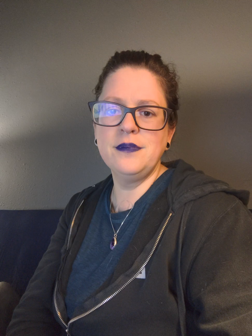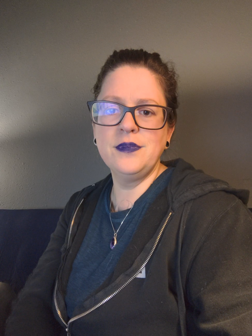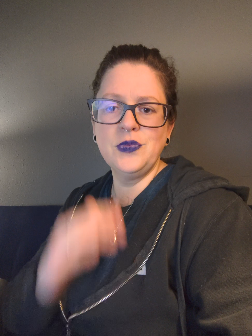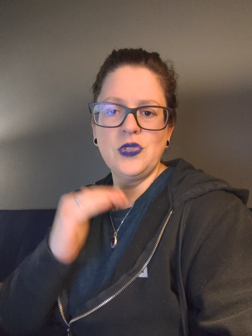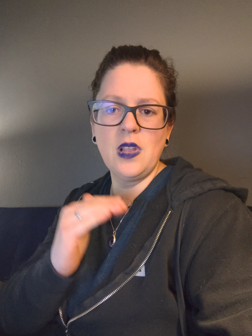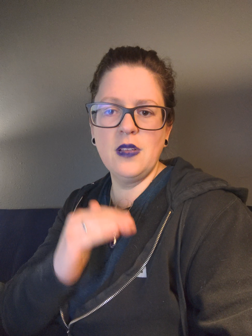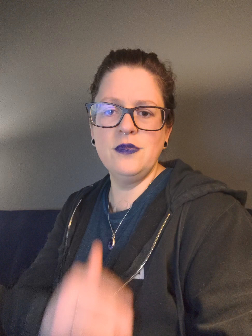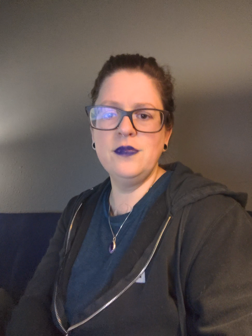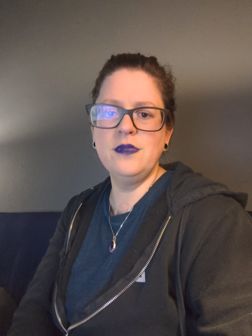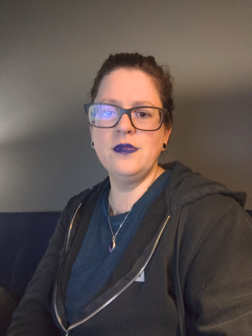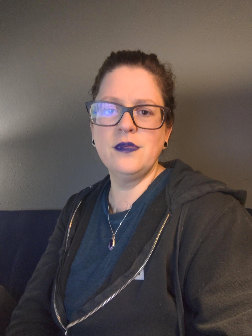child